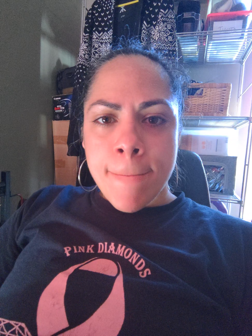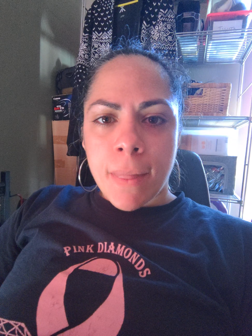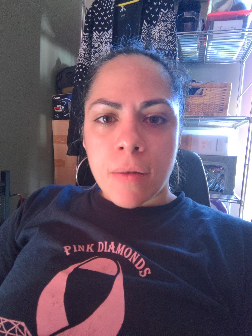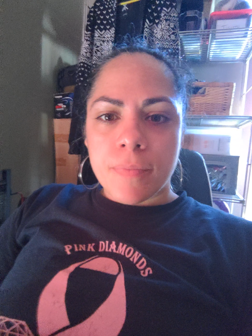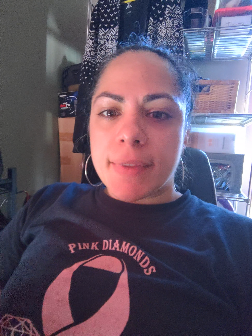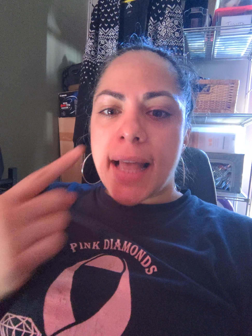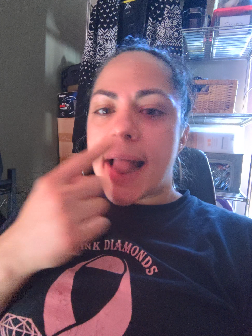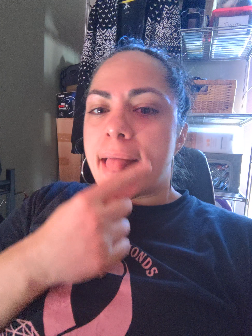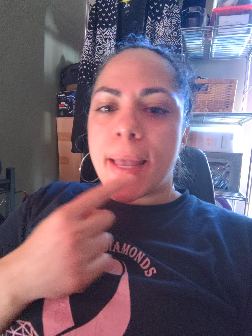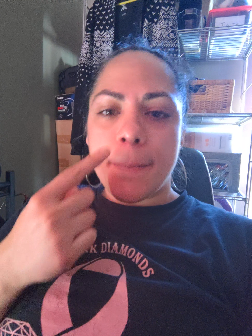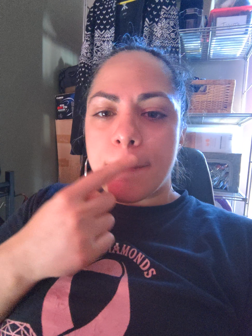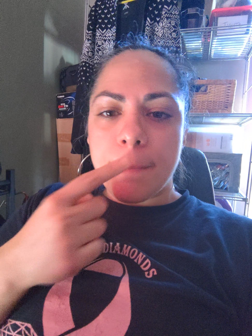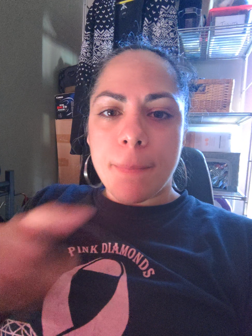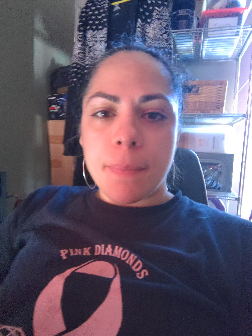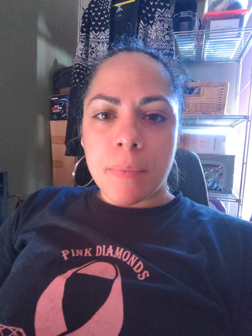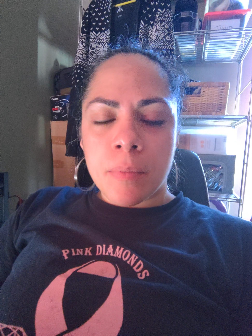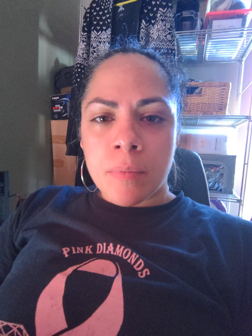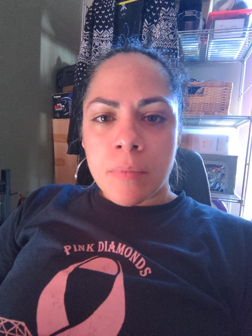lips